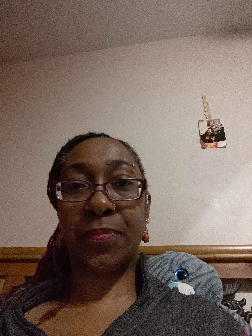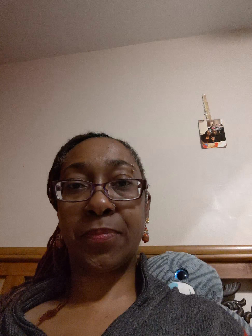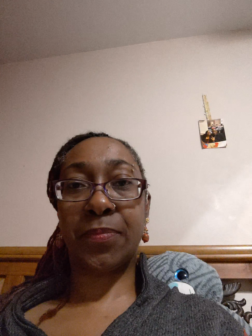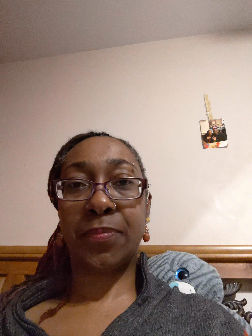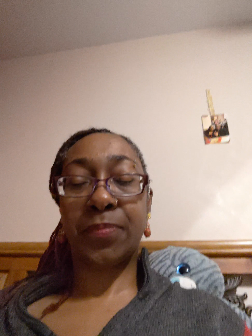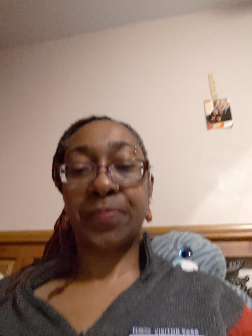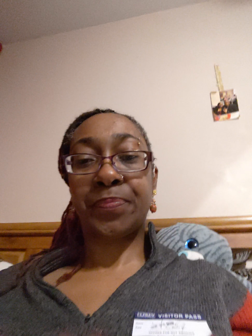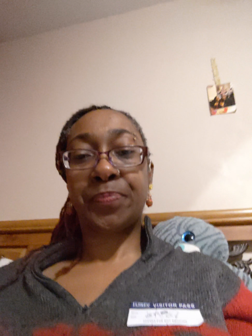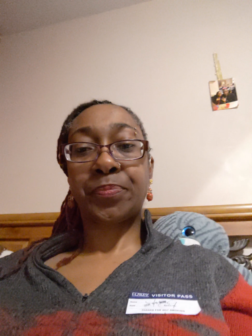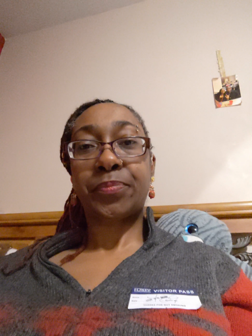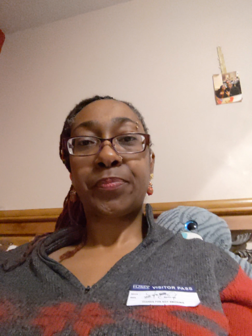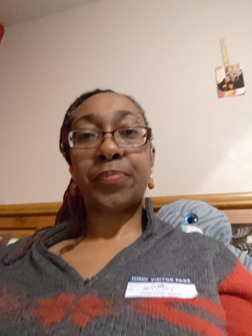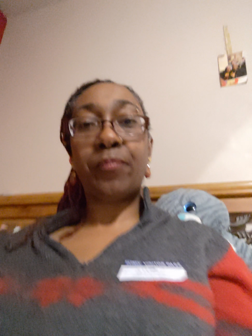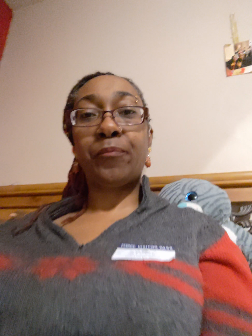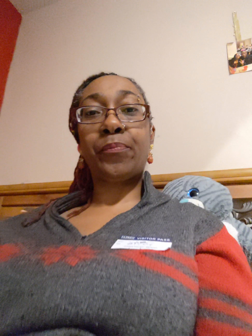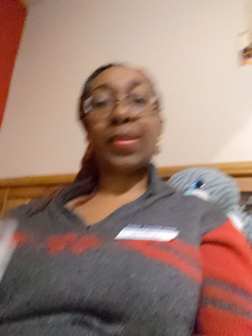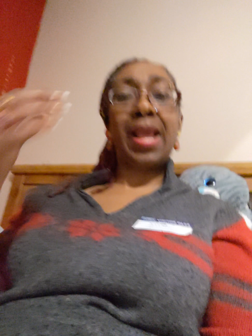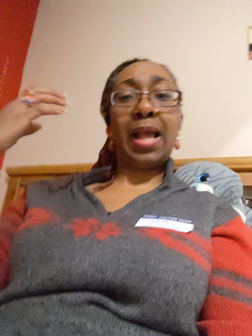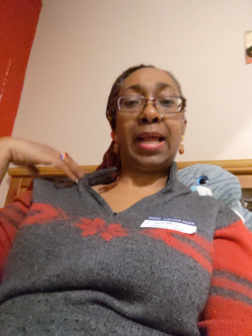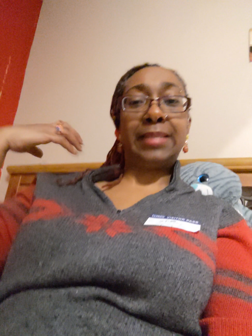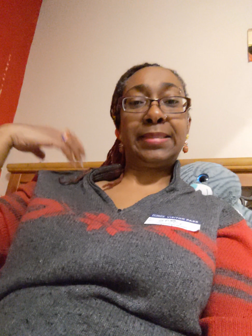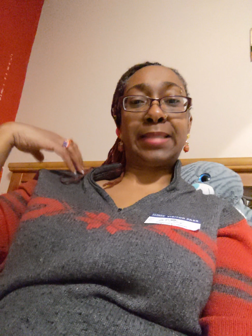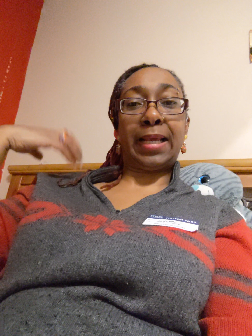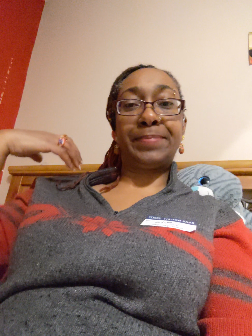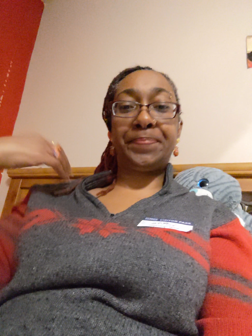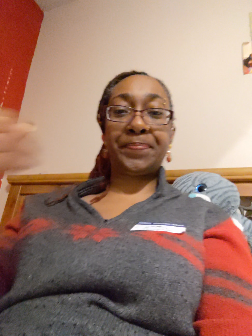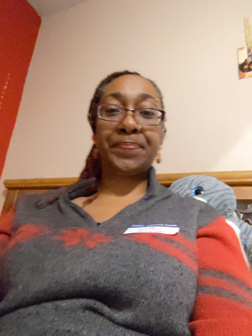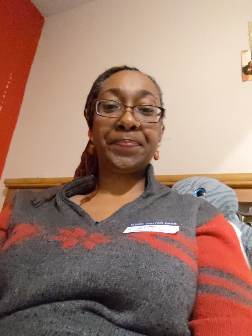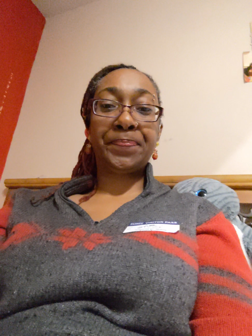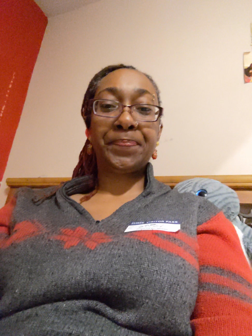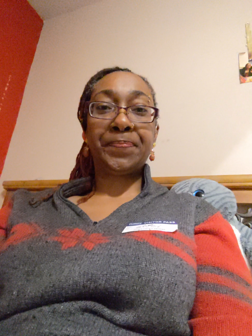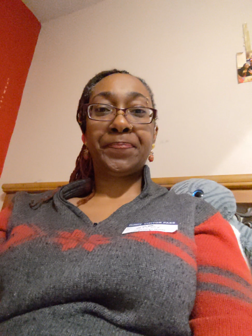outside